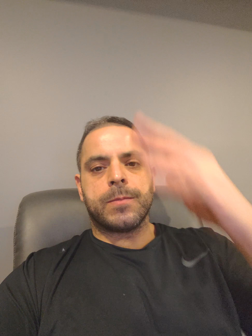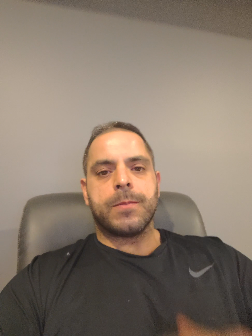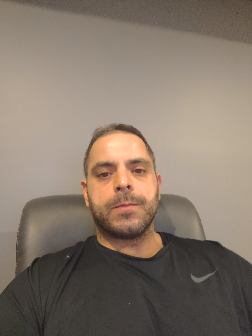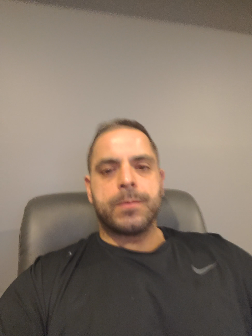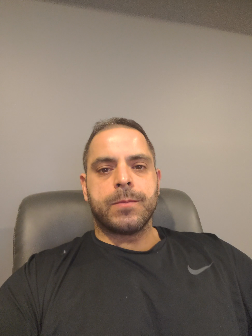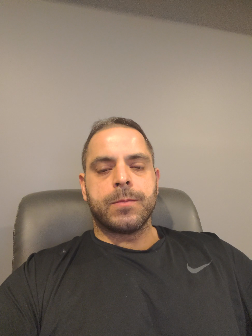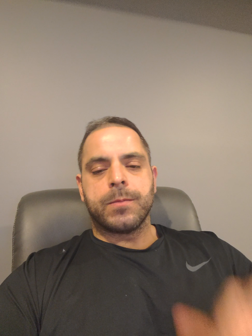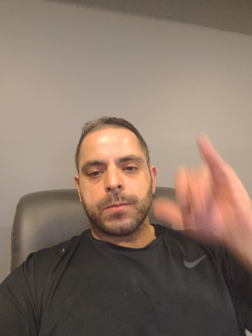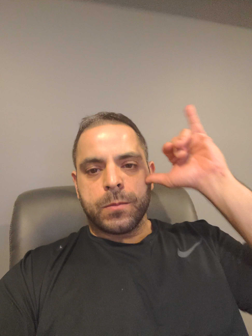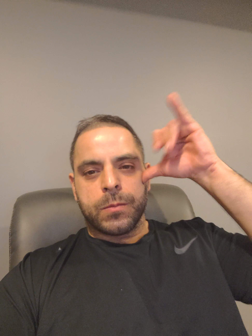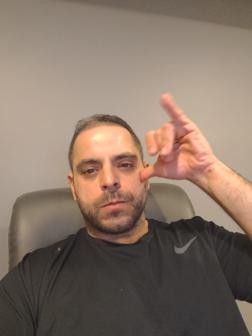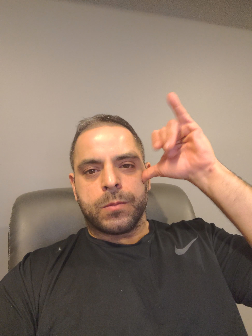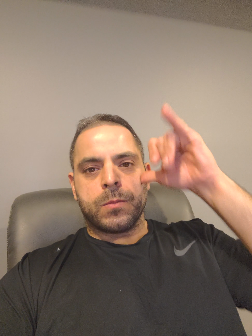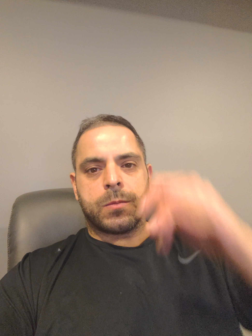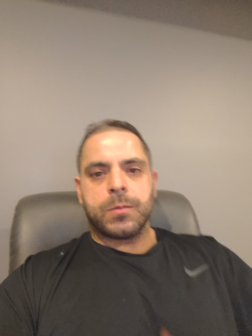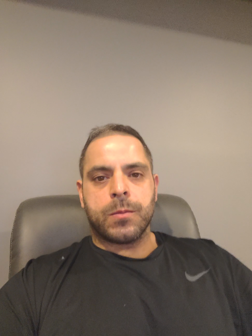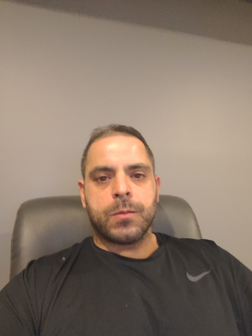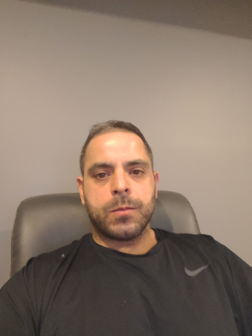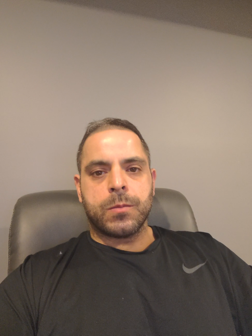cow